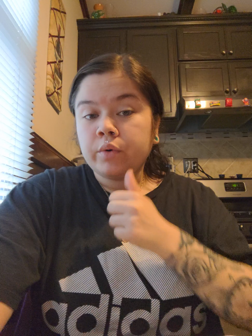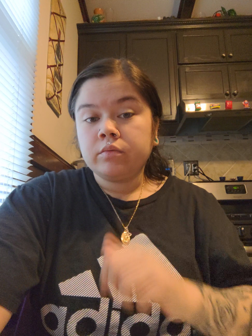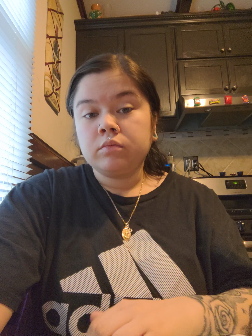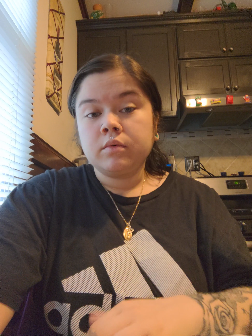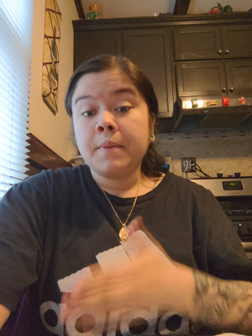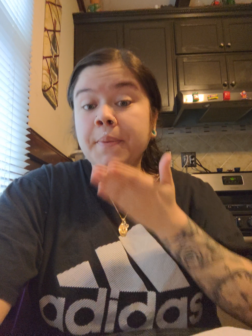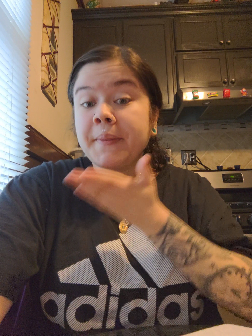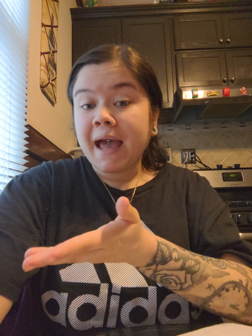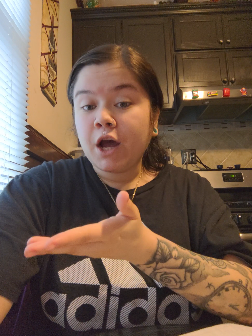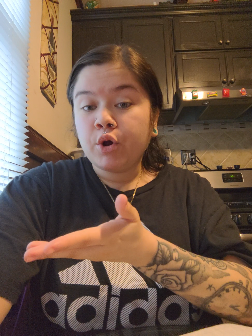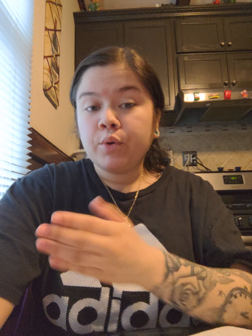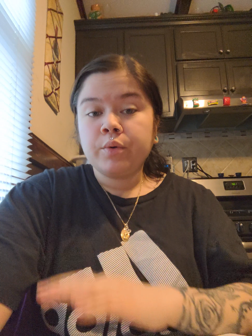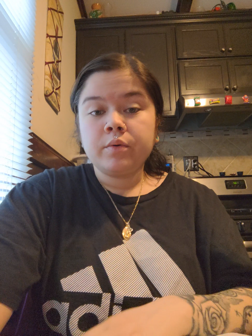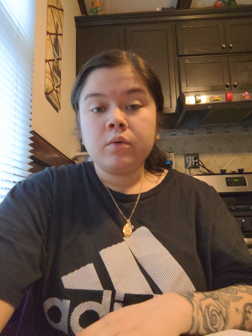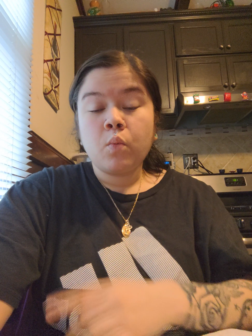there